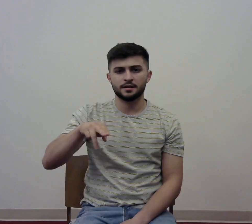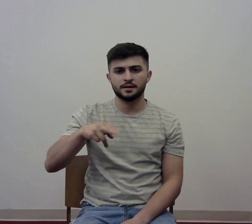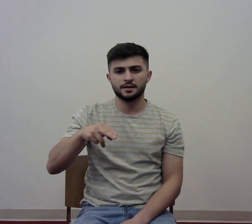D